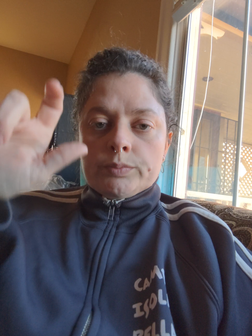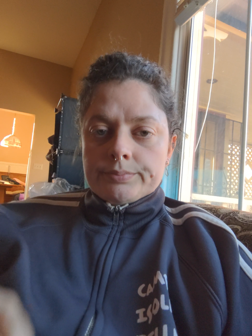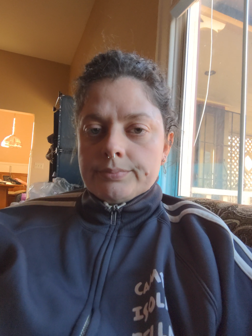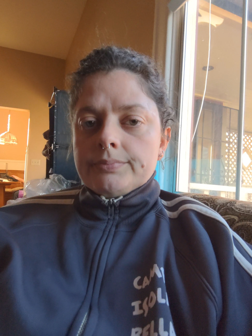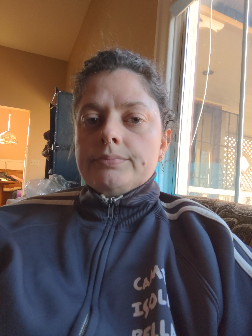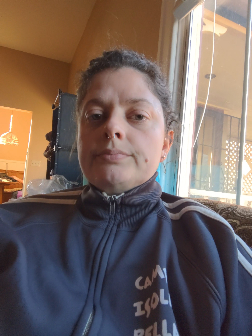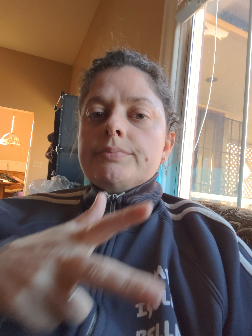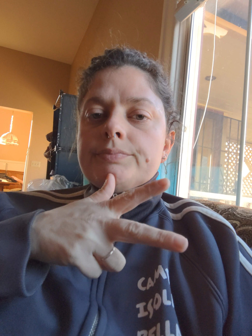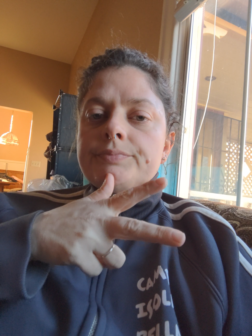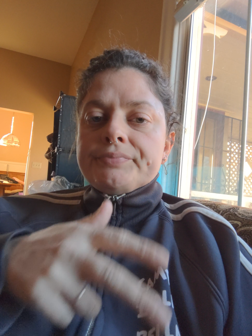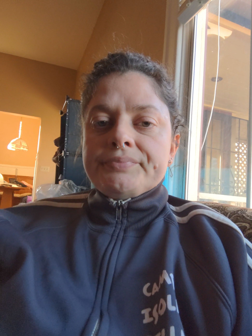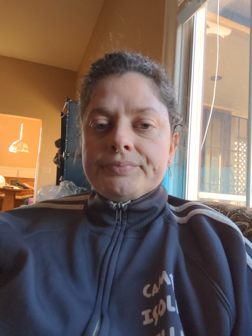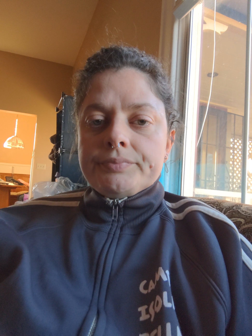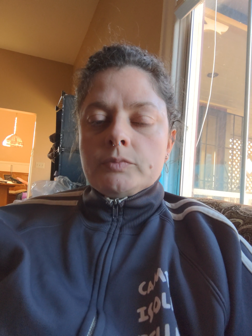hen